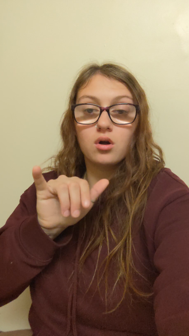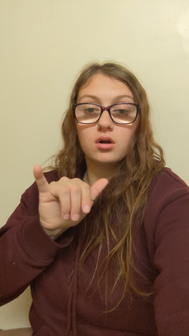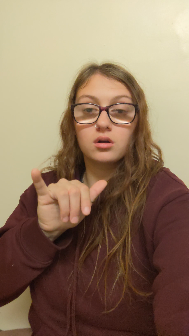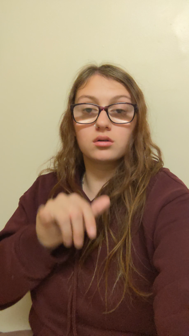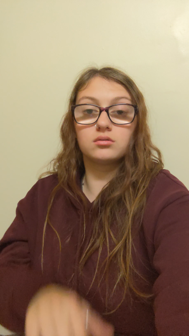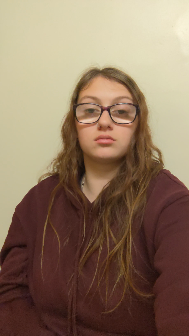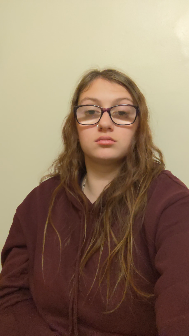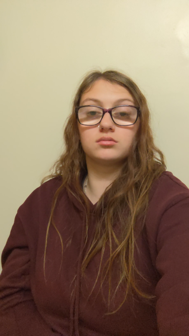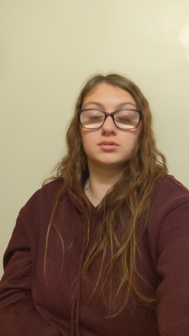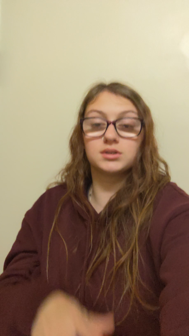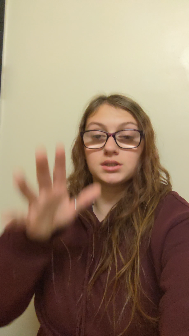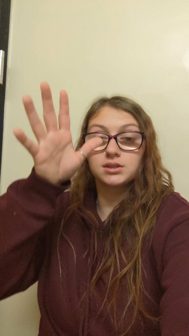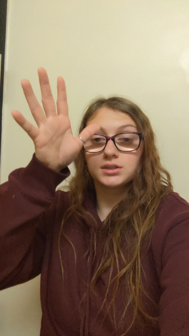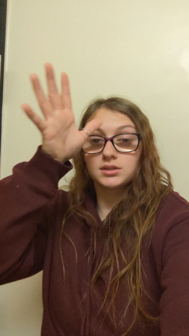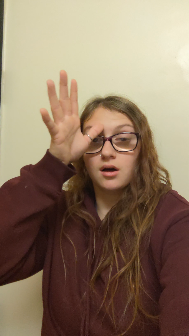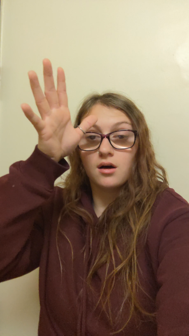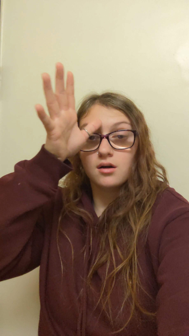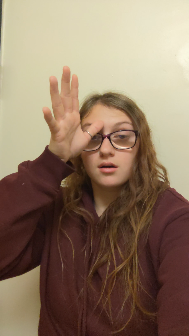daddy